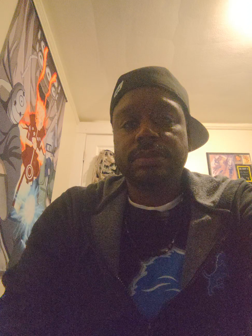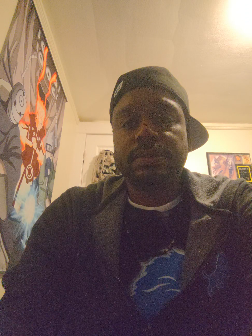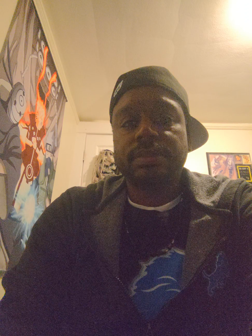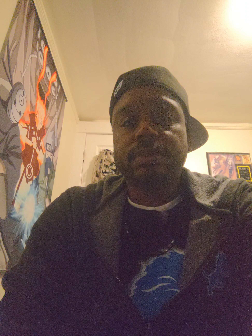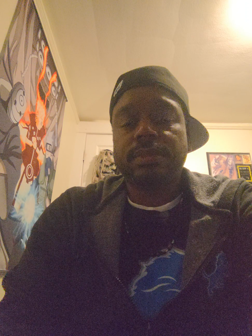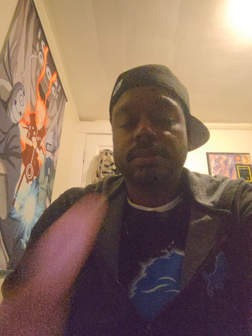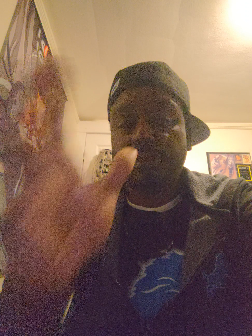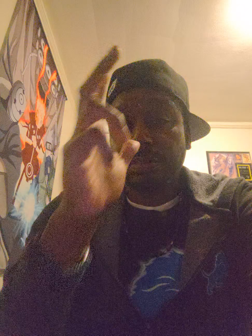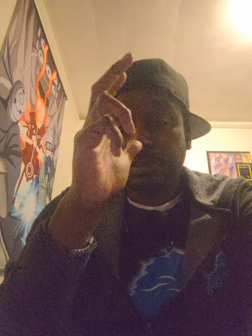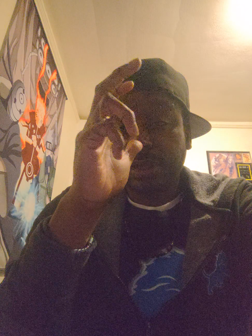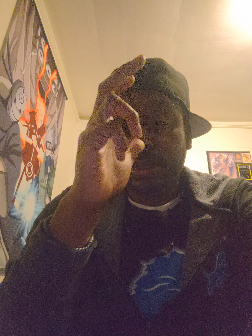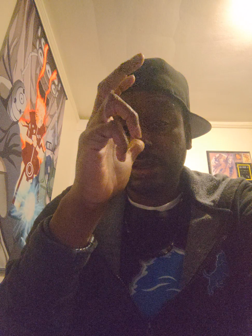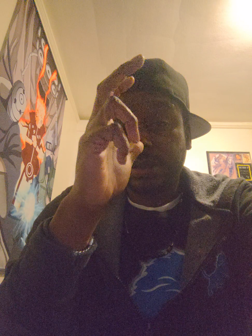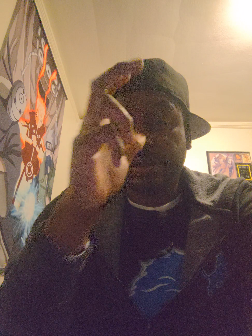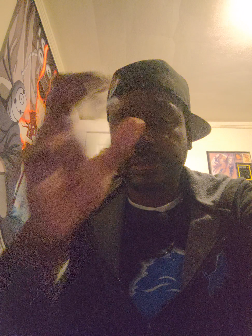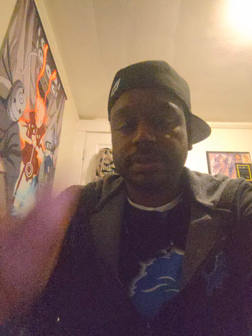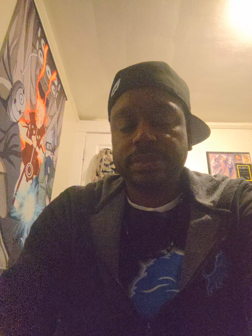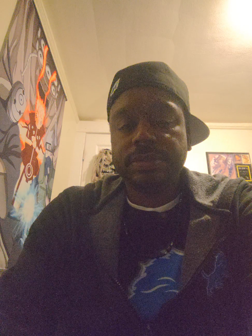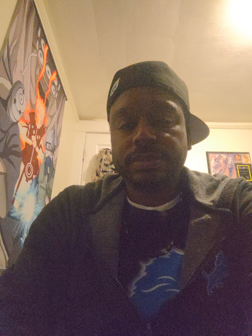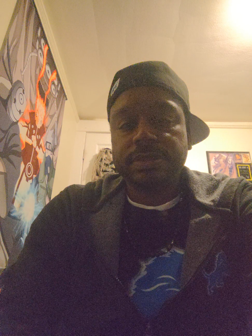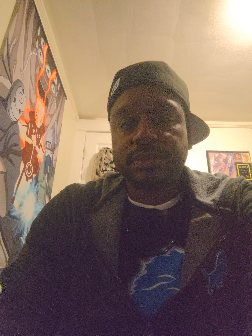bug